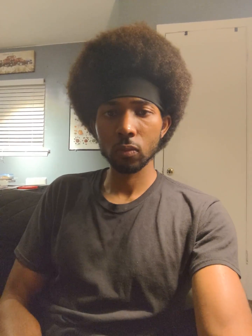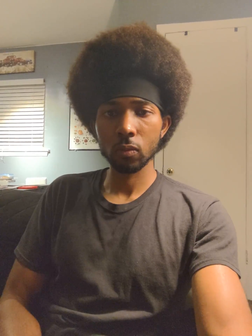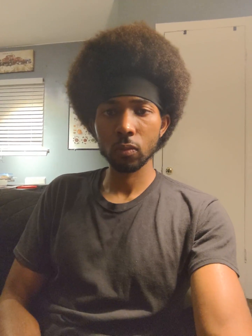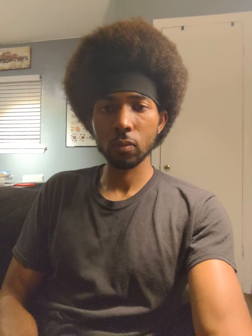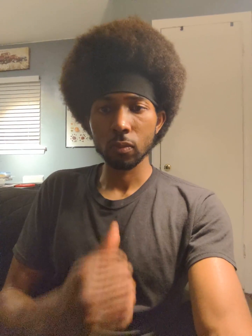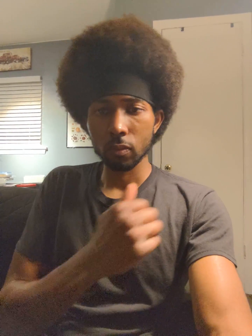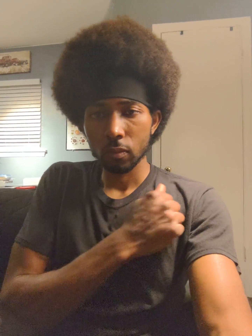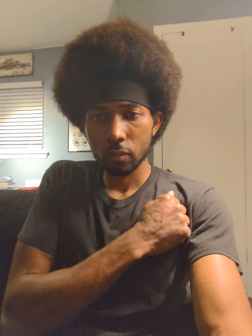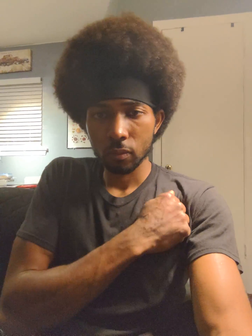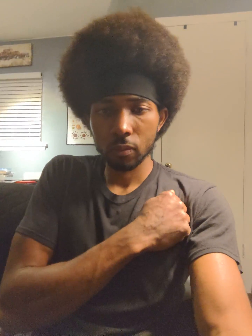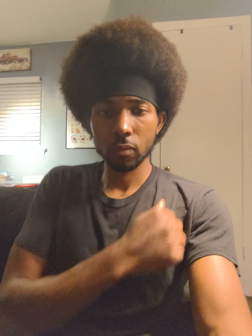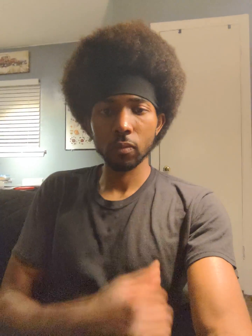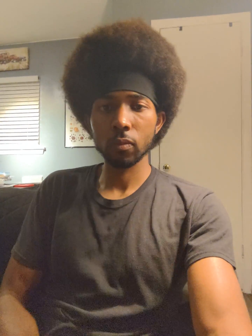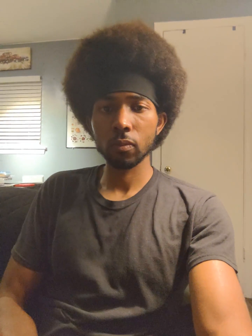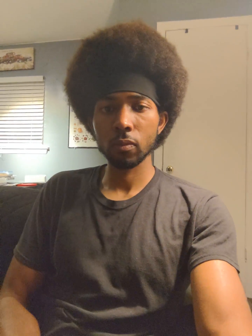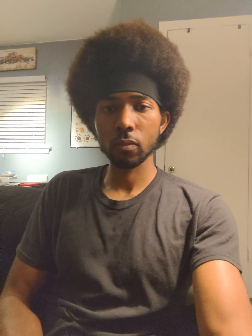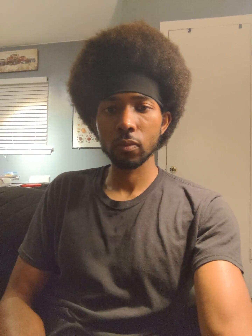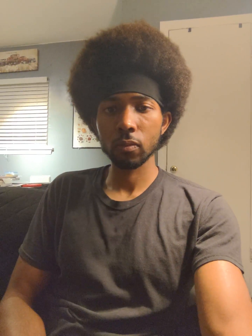hug